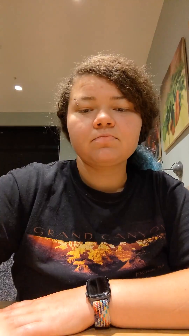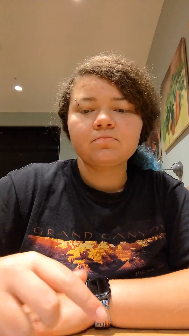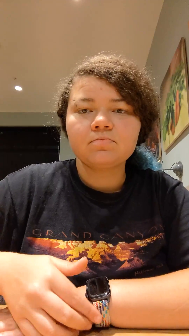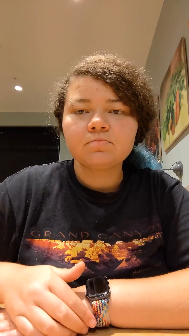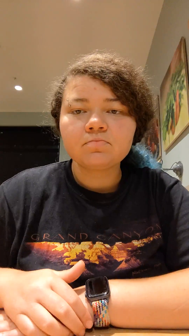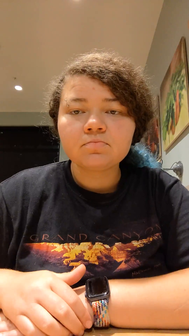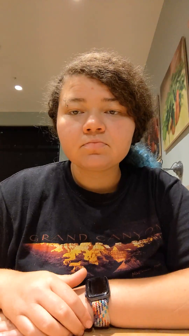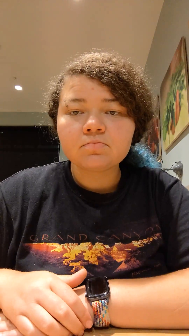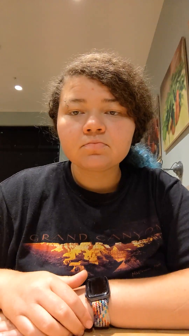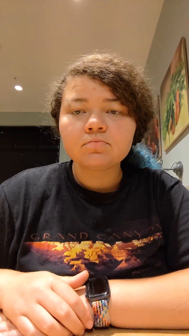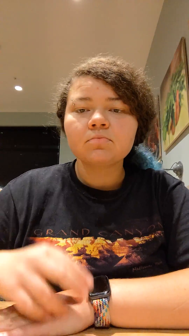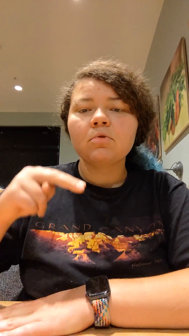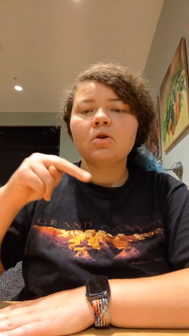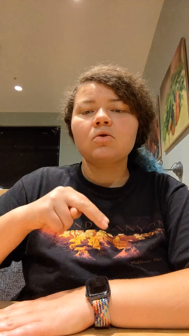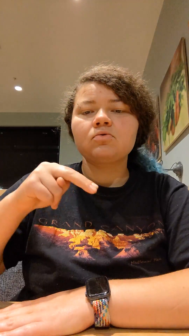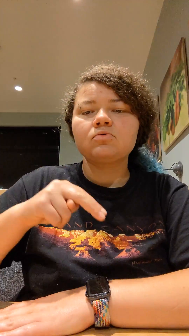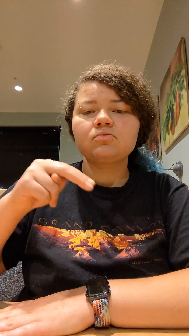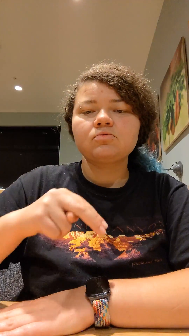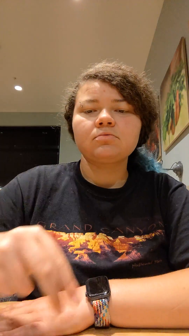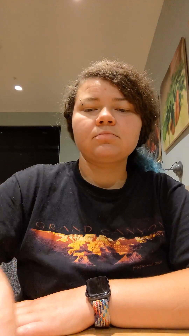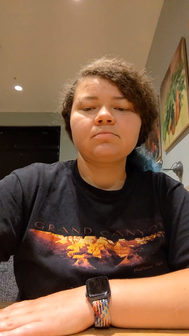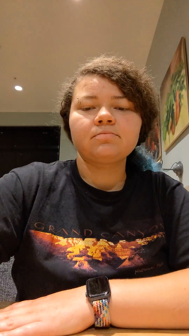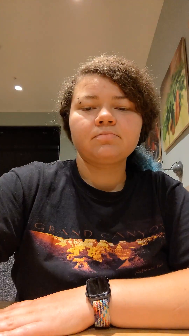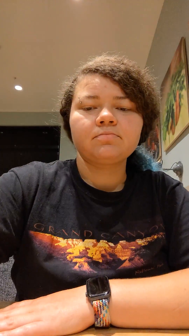nurse